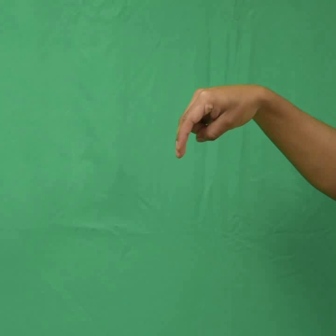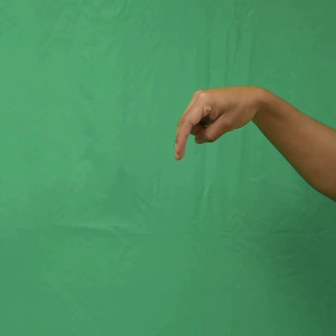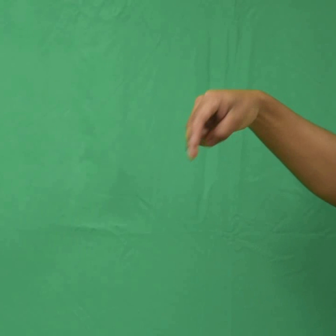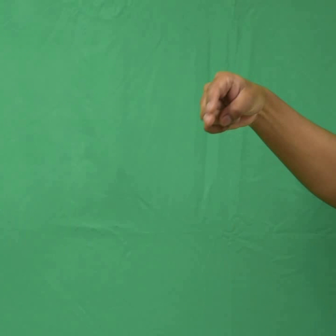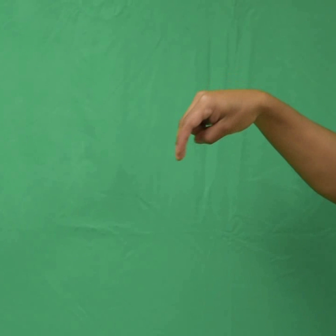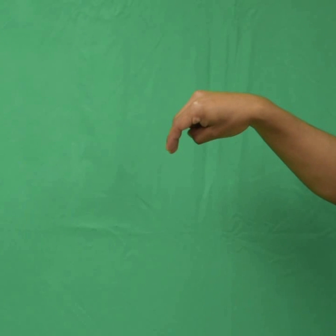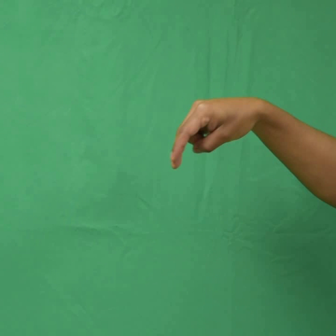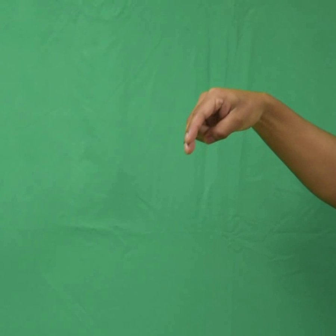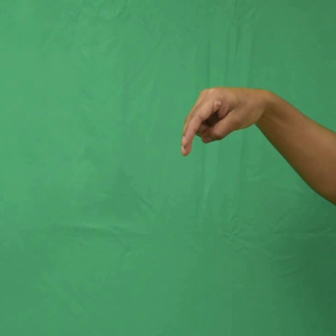Ñ